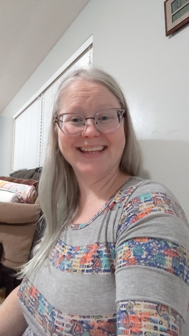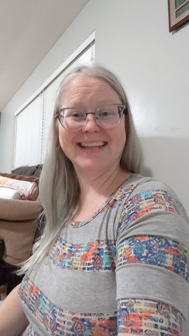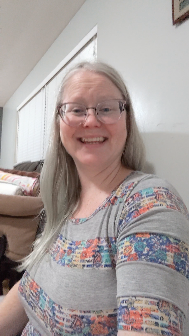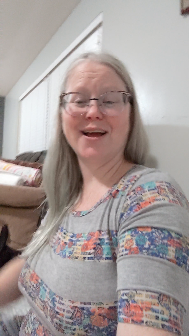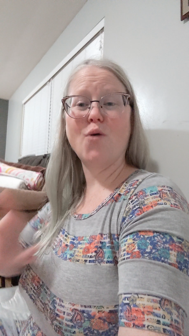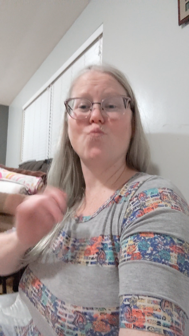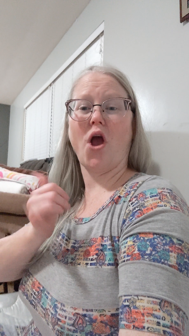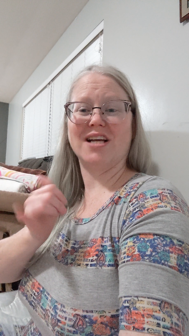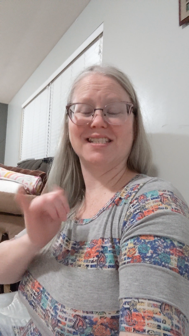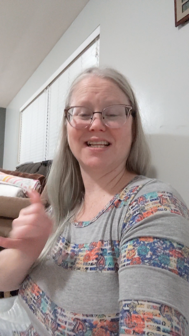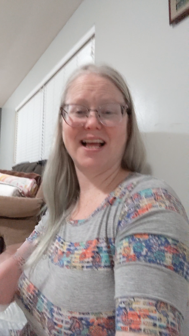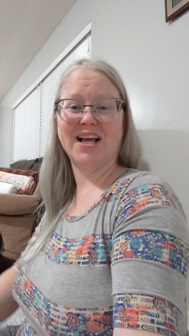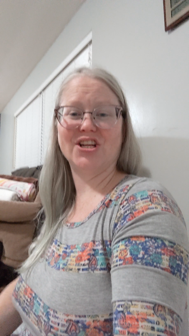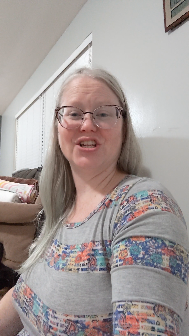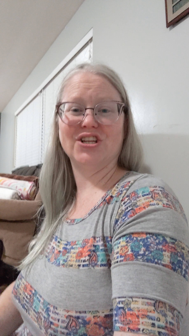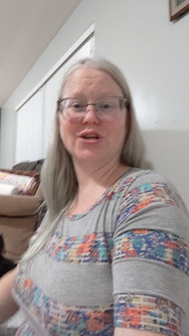rocking chair